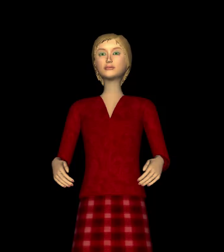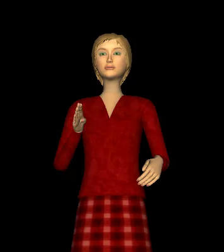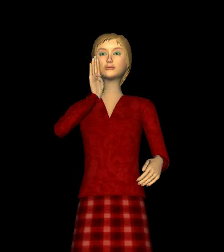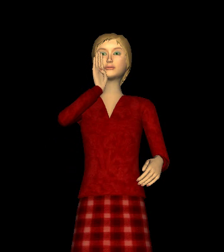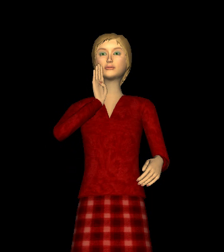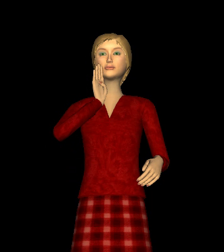من فضلك